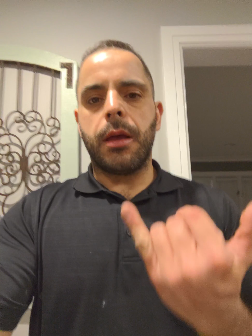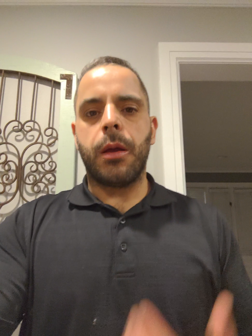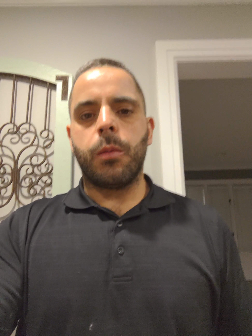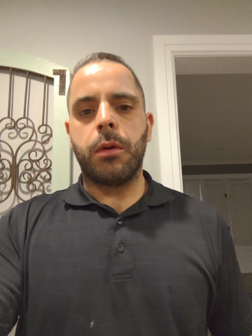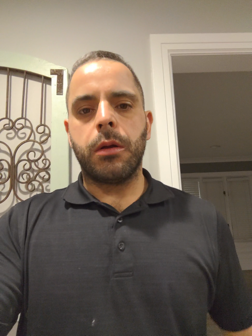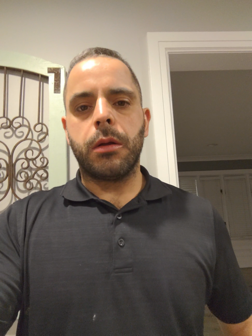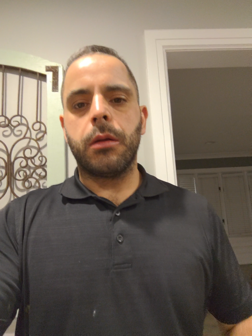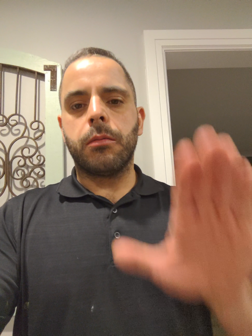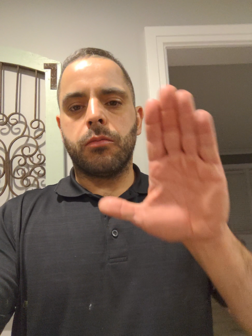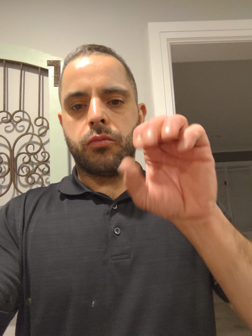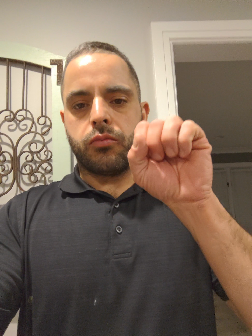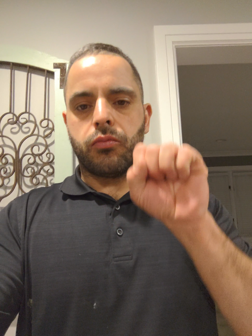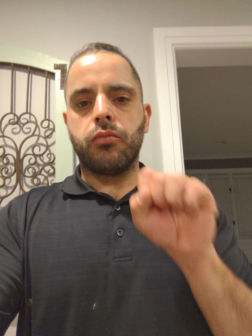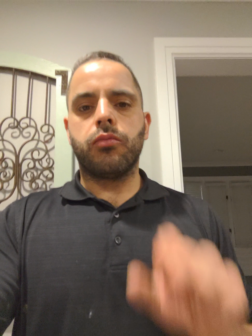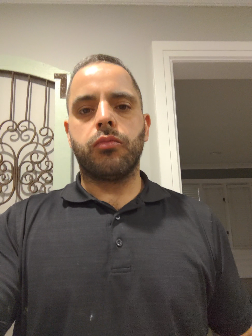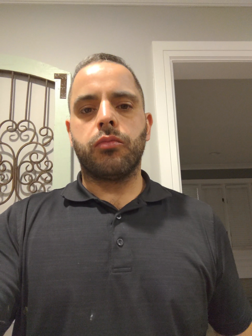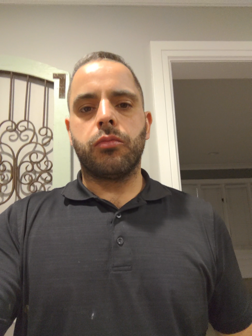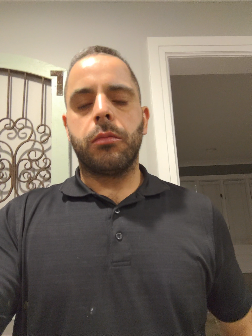mitten